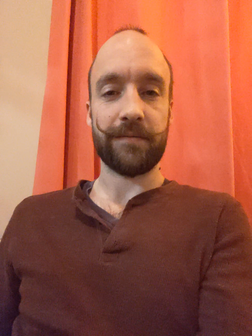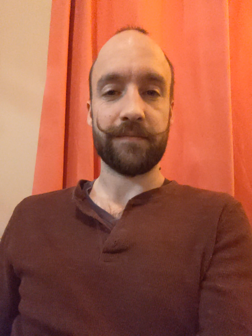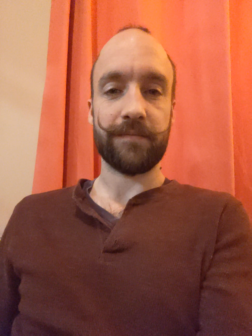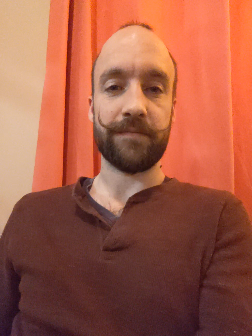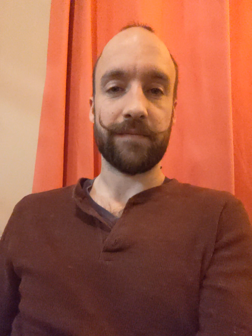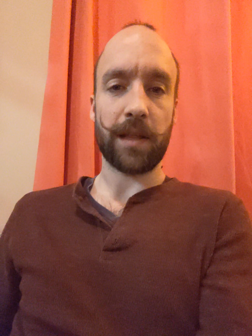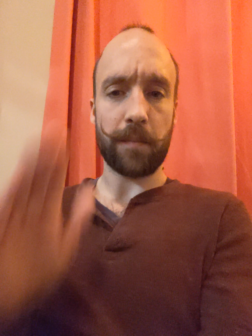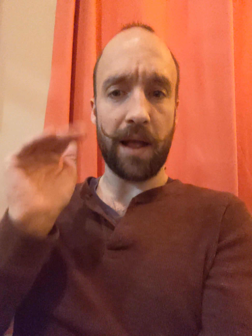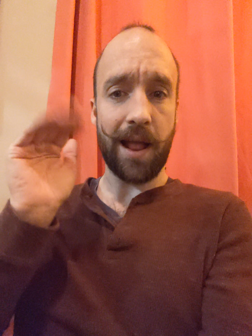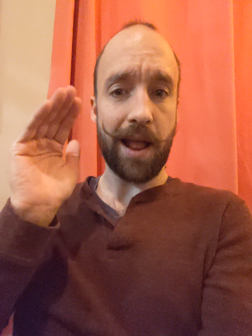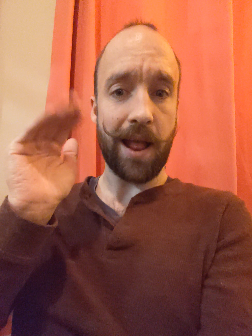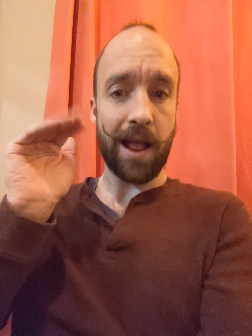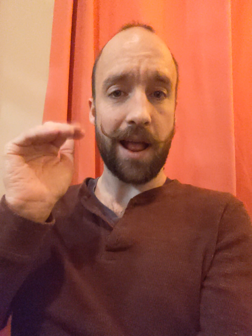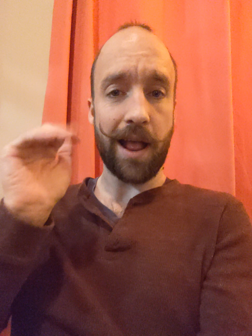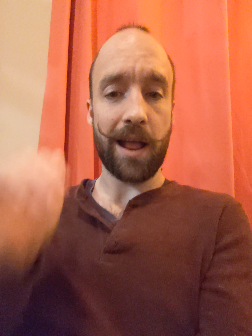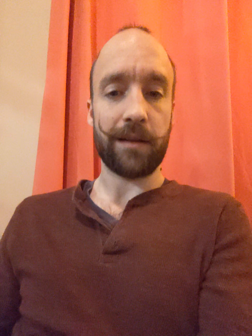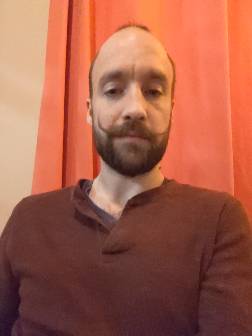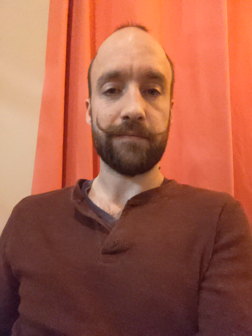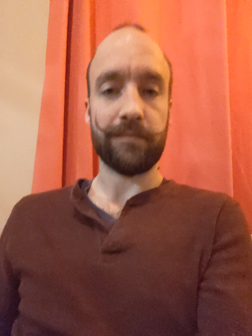bye